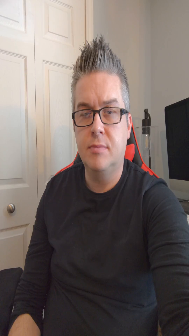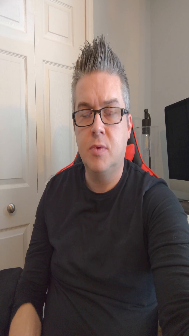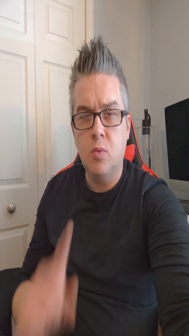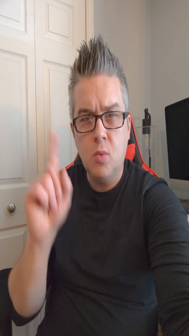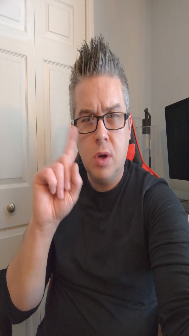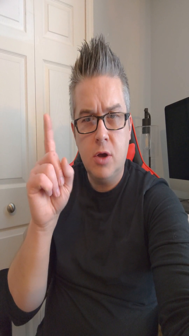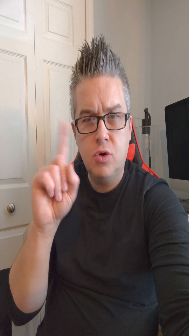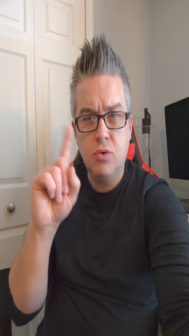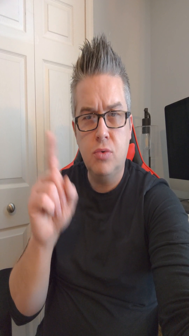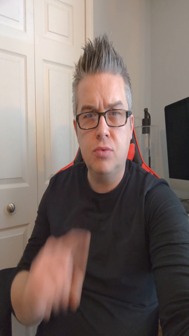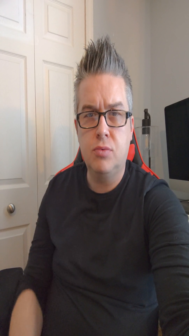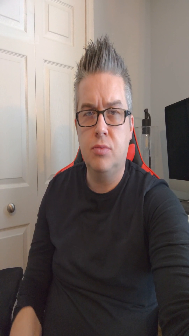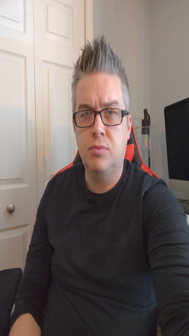where